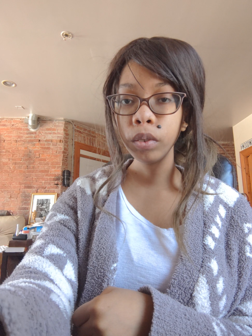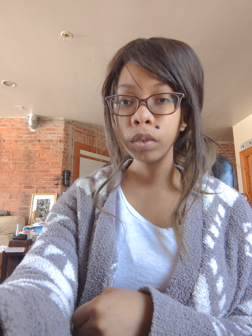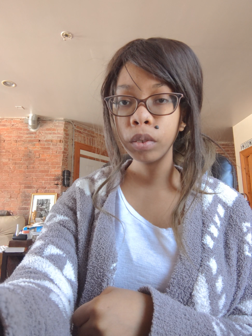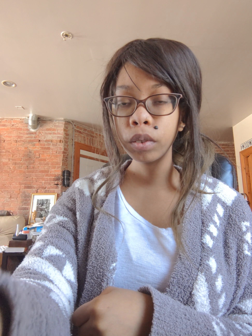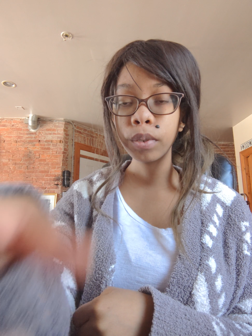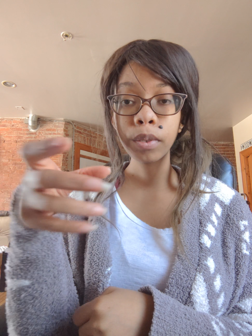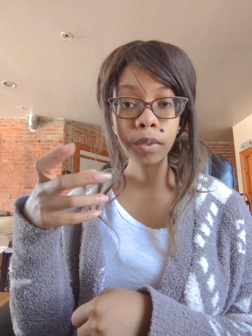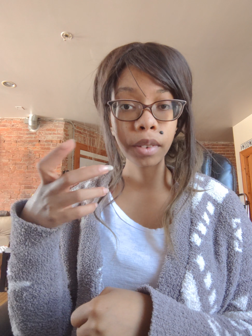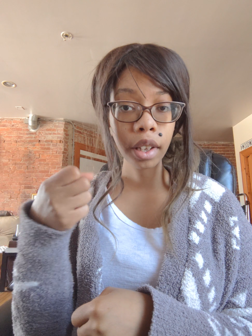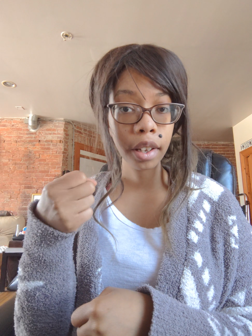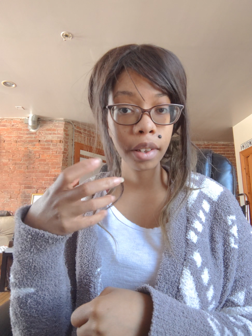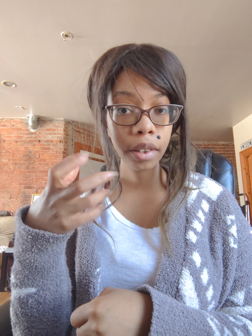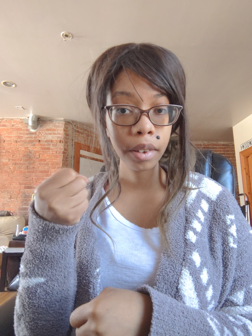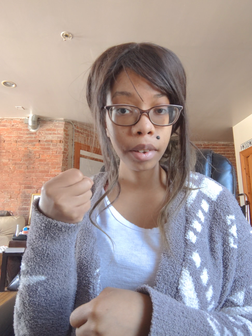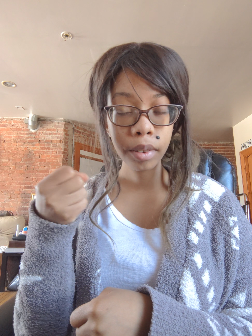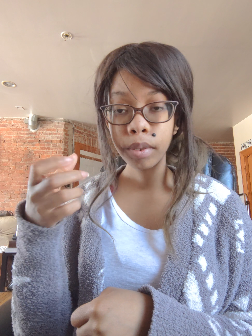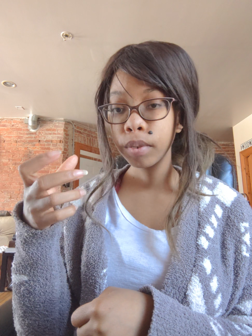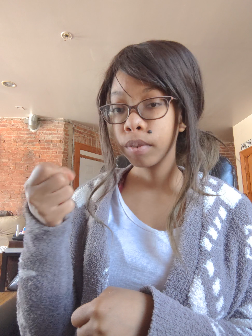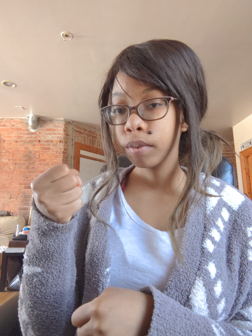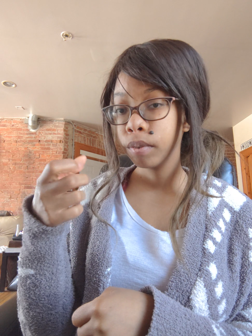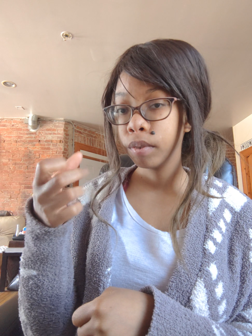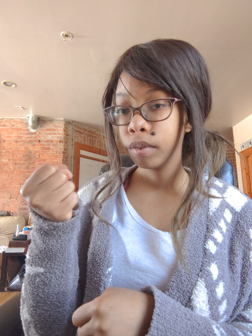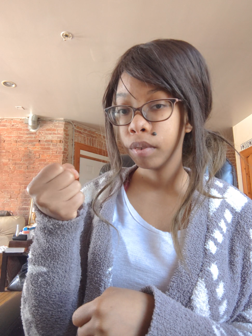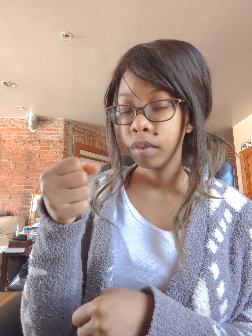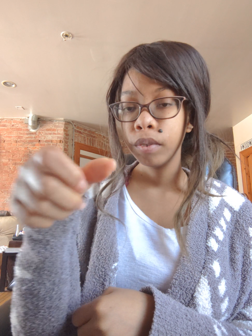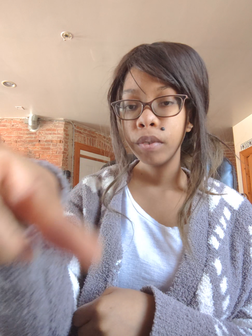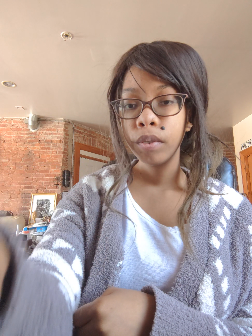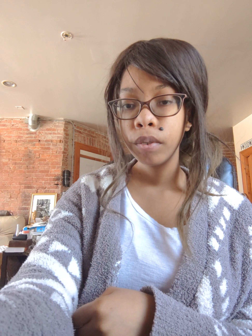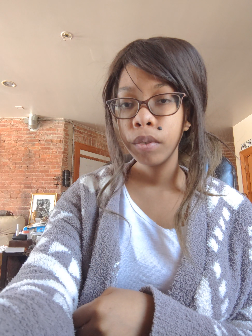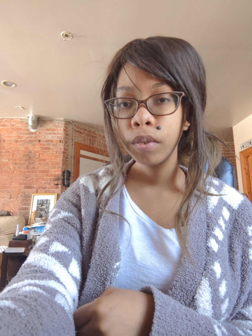milk